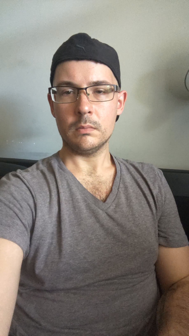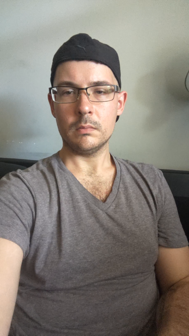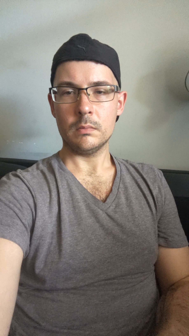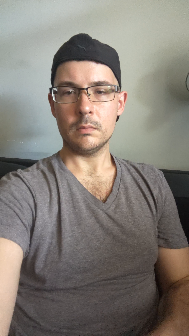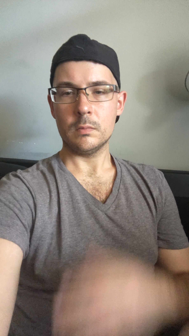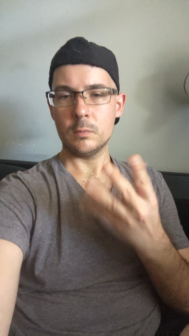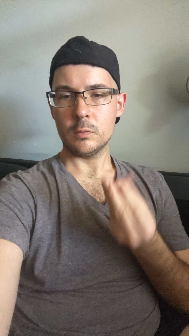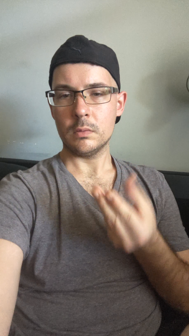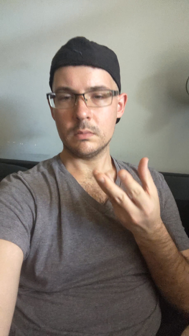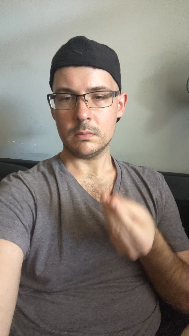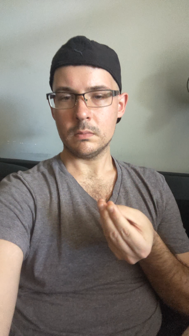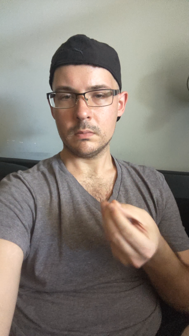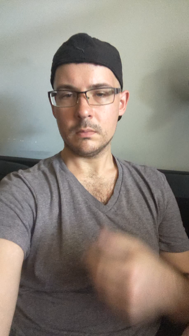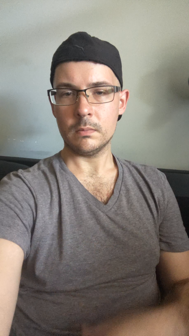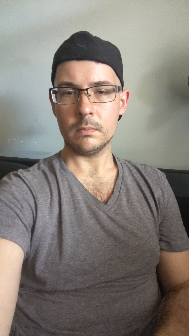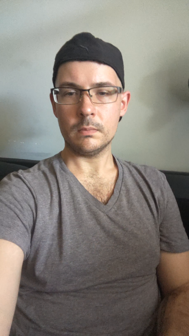gentle